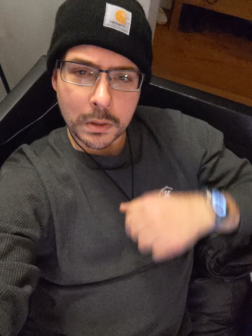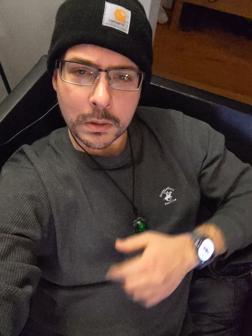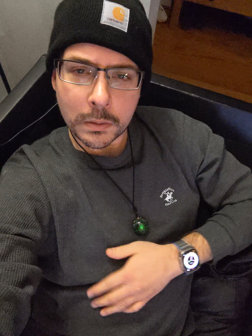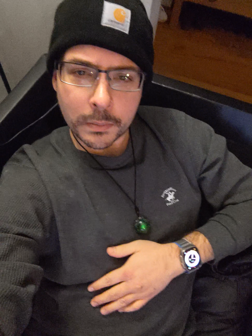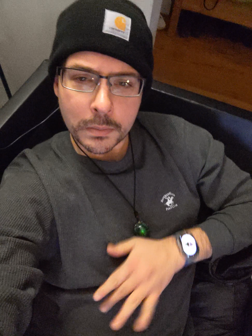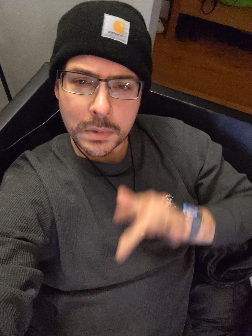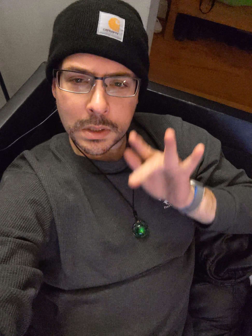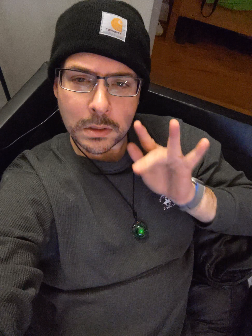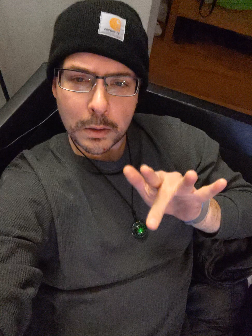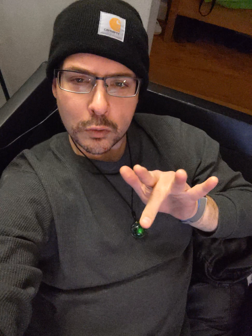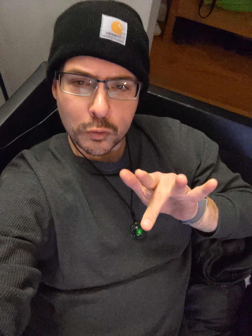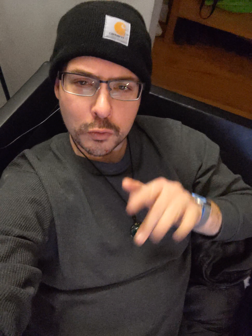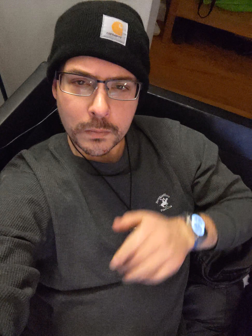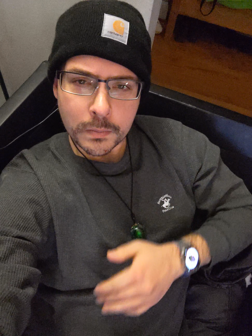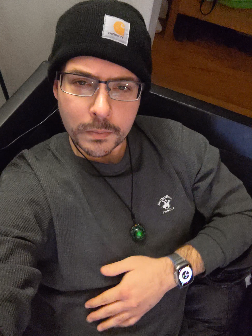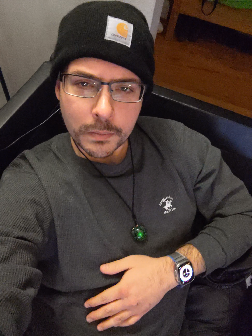touch